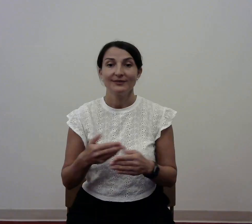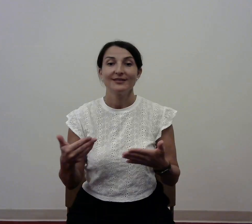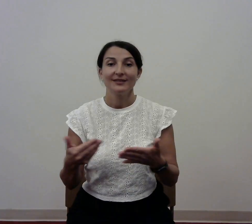yeni